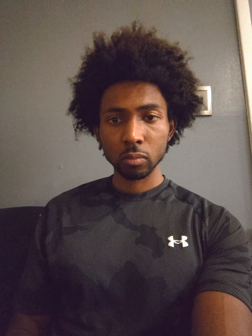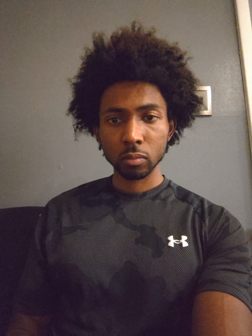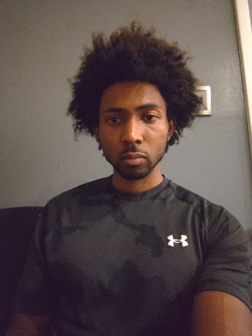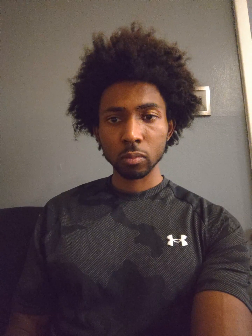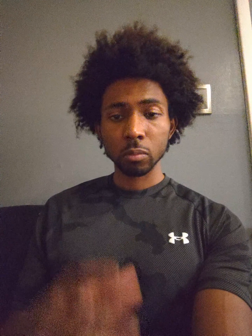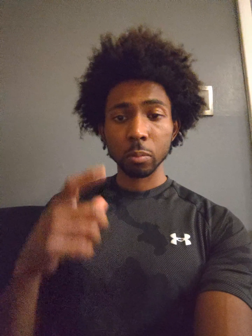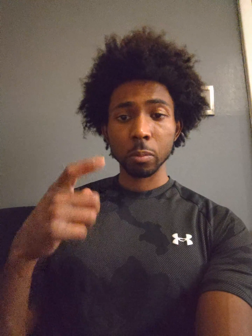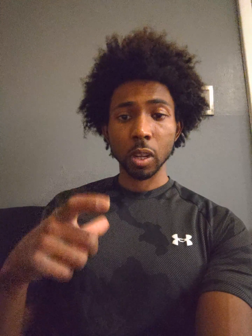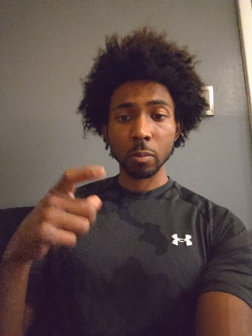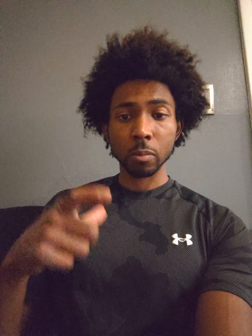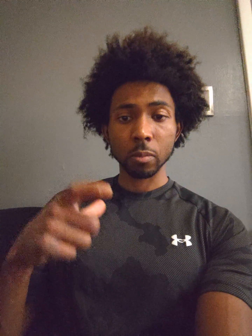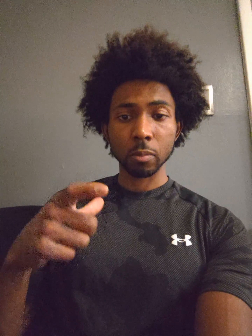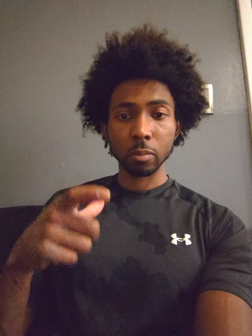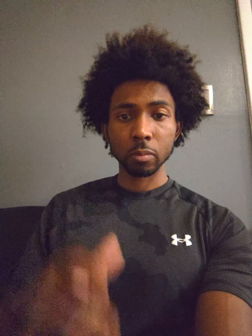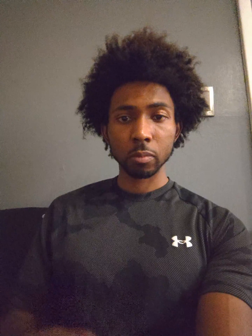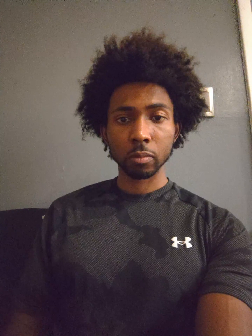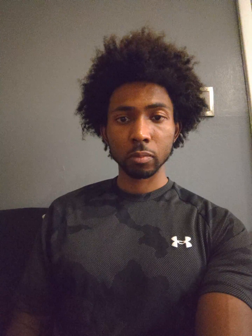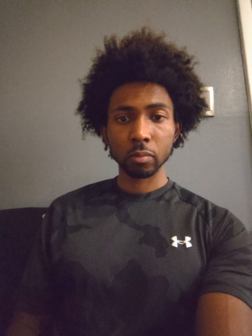plate